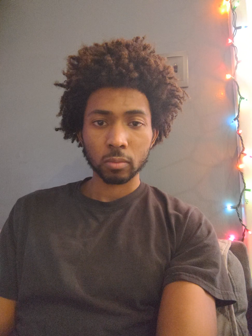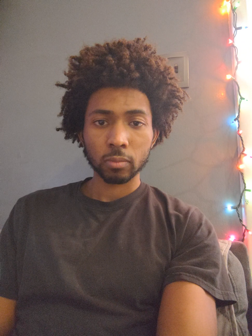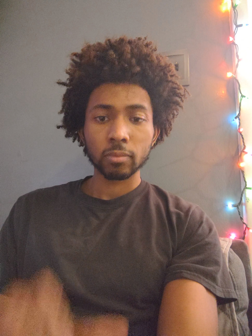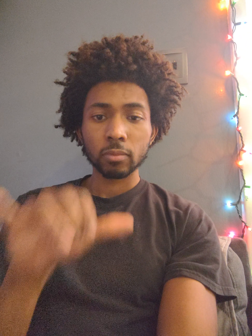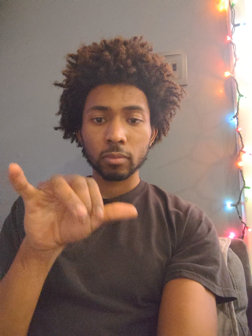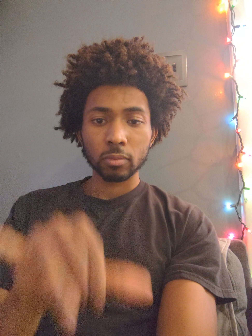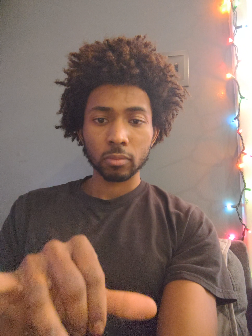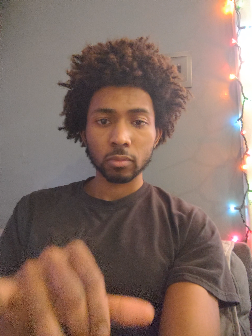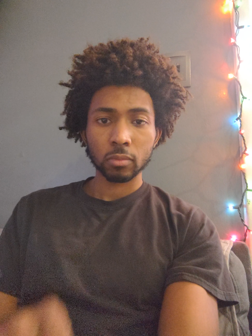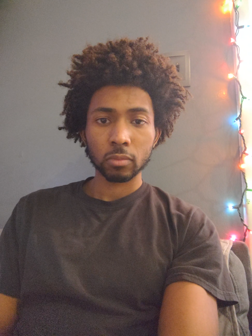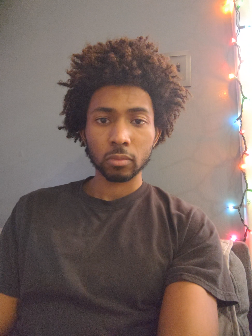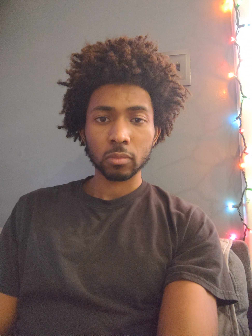stay